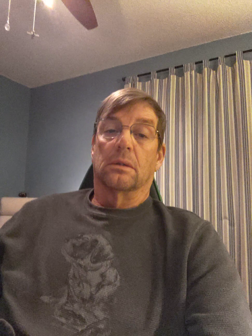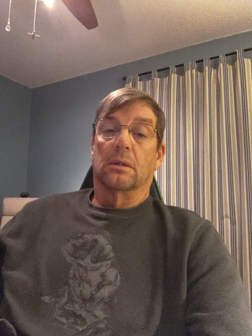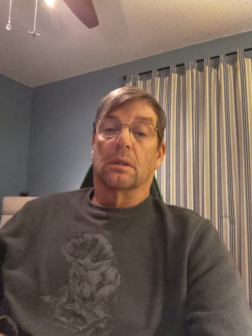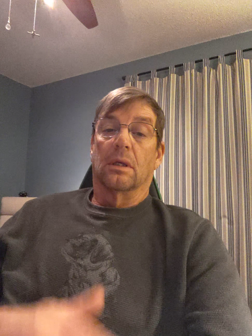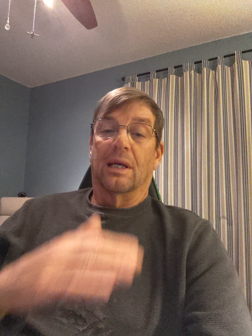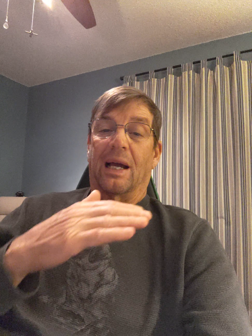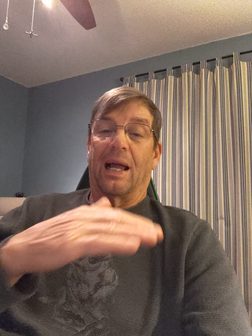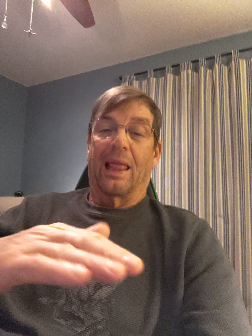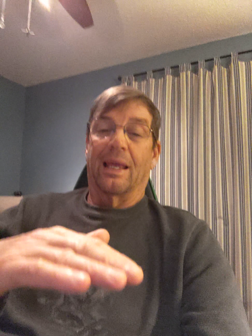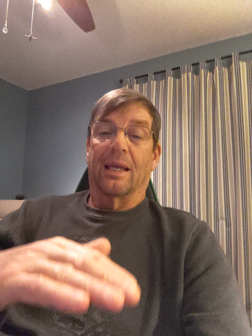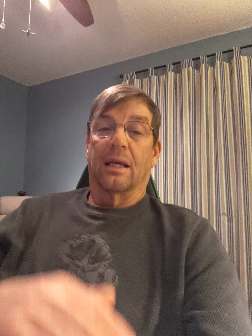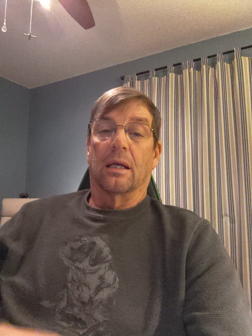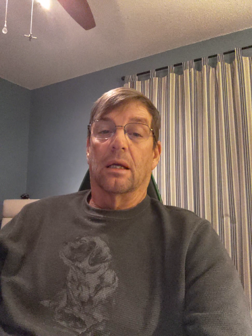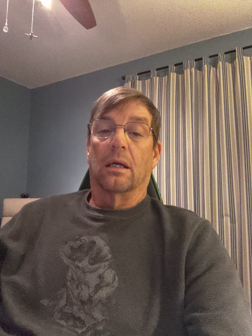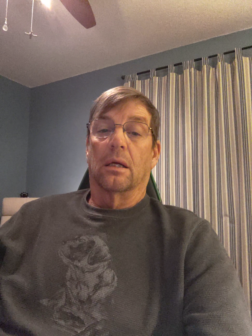clean